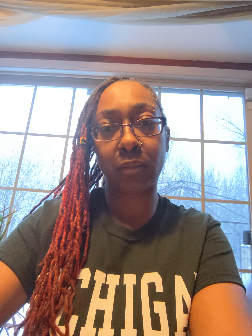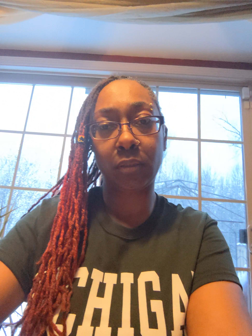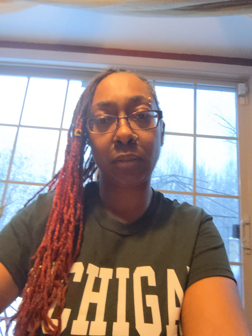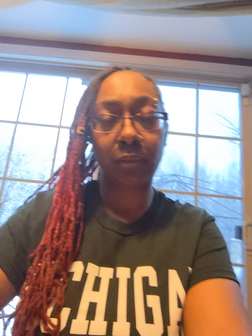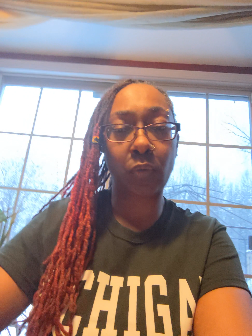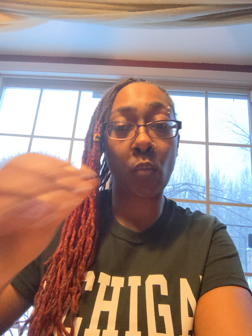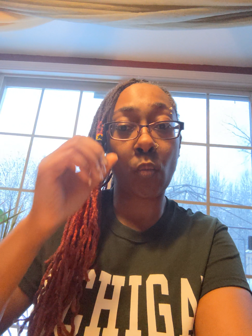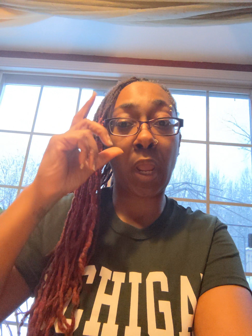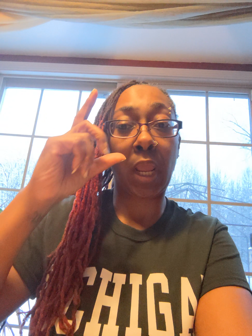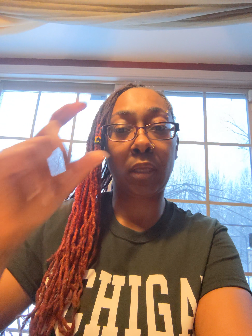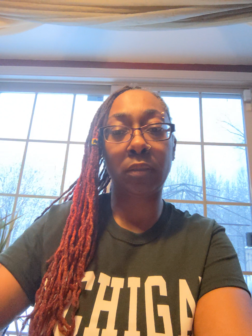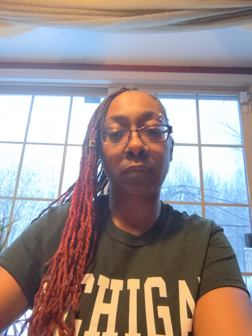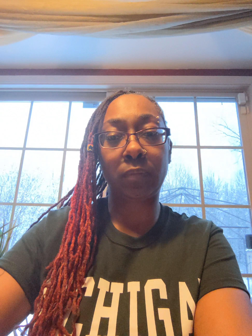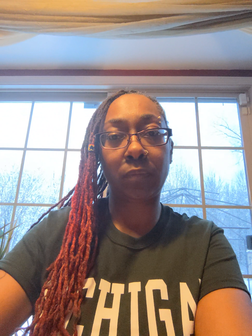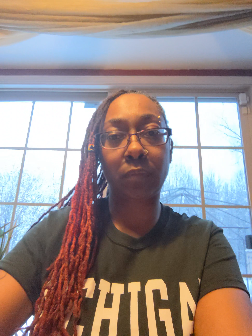wake